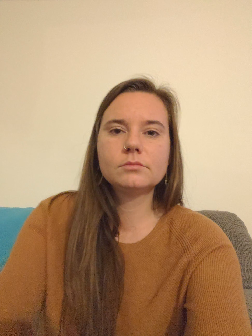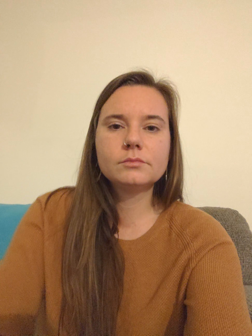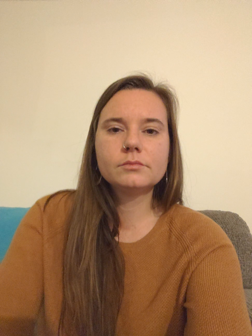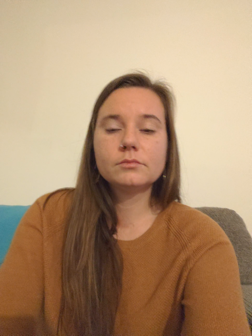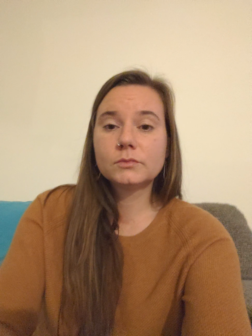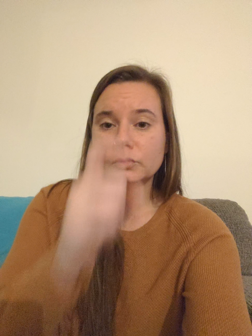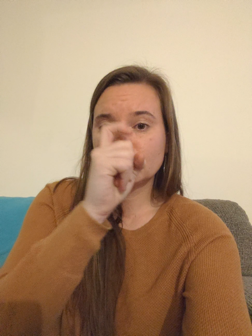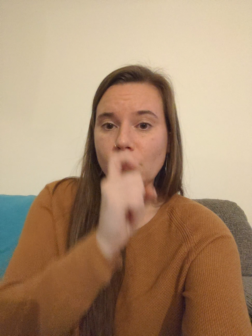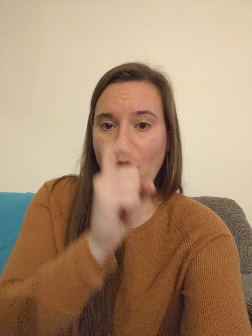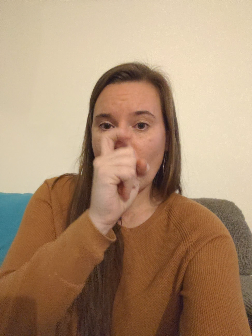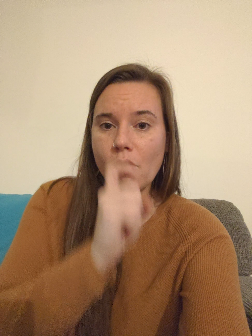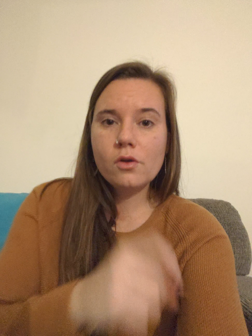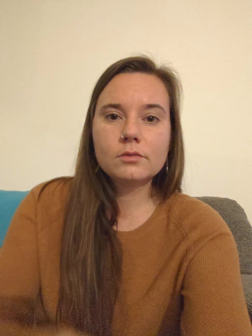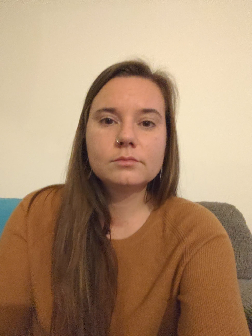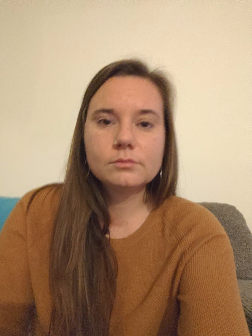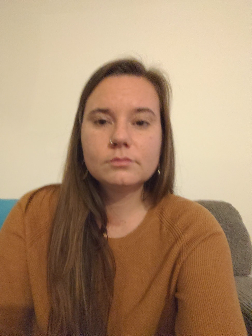doll